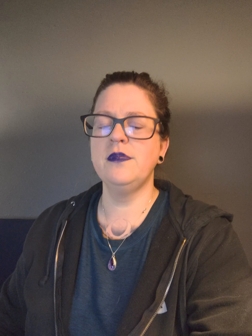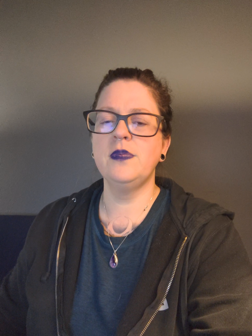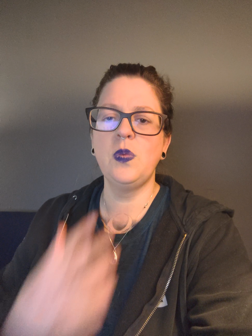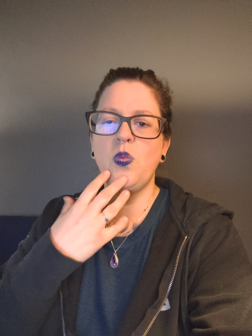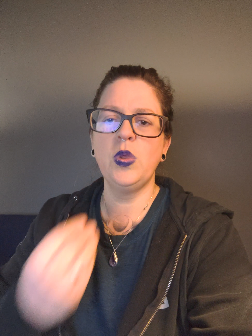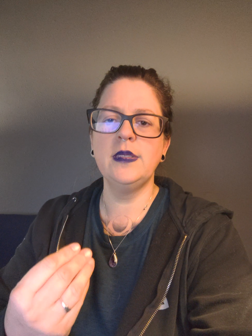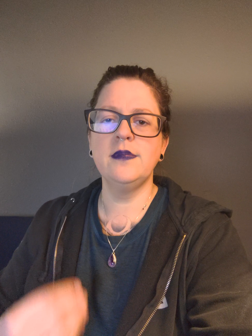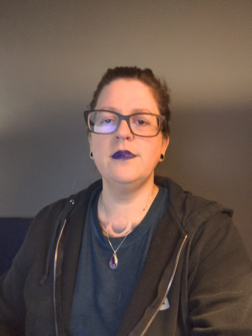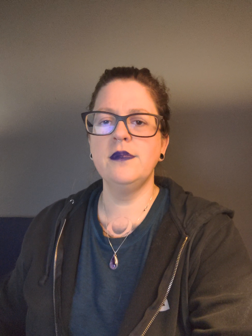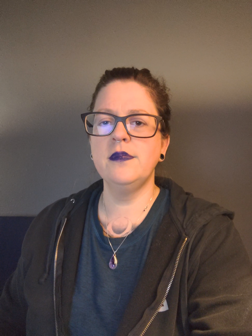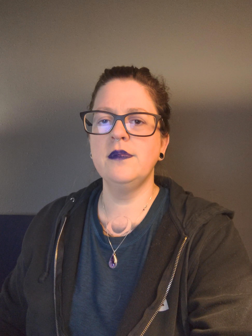wet